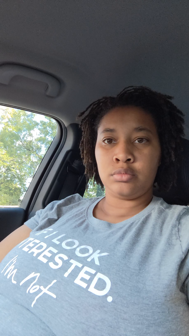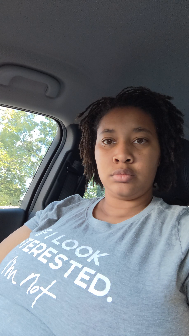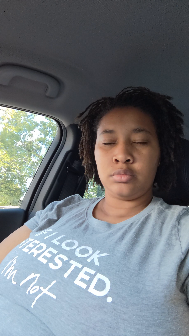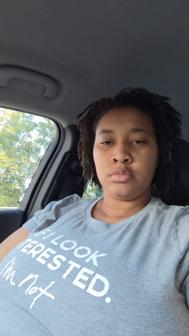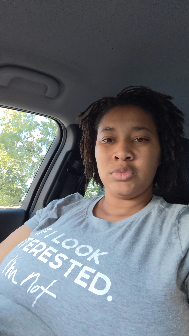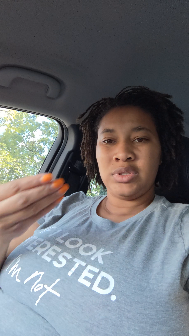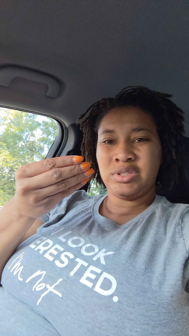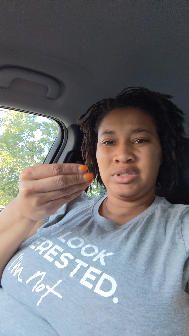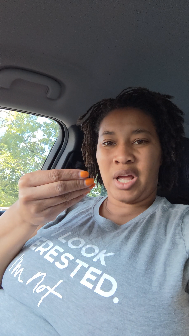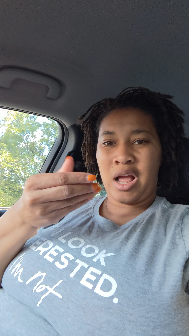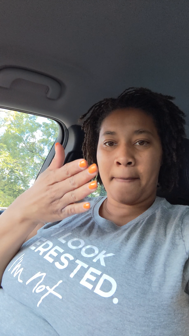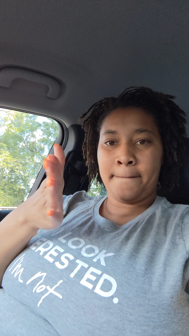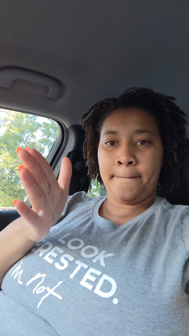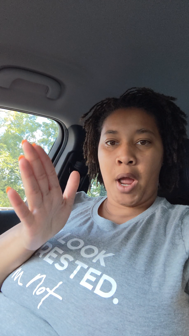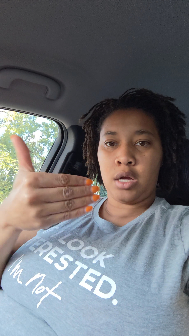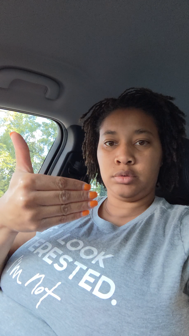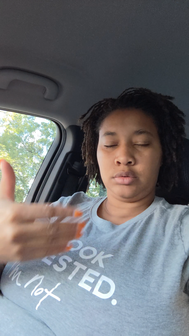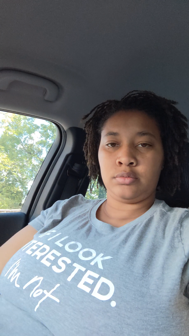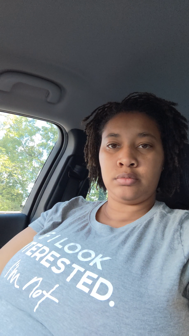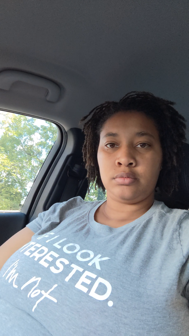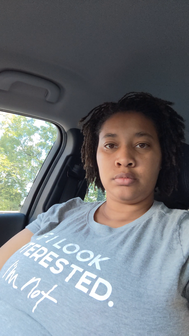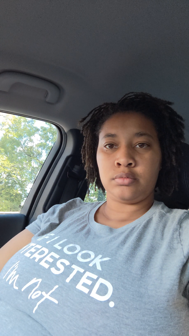sandbox